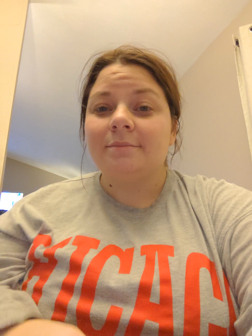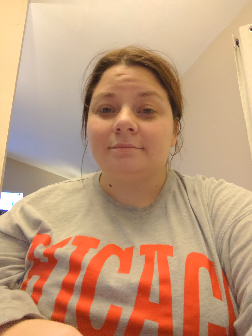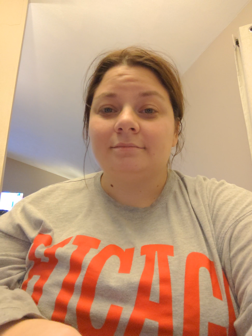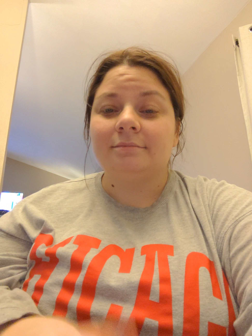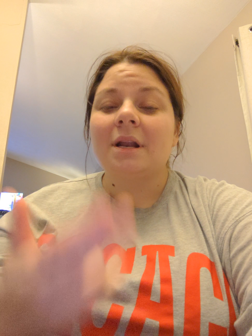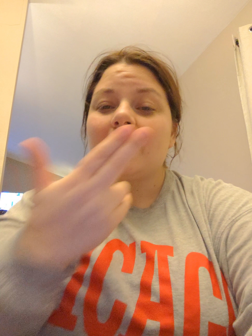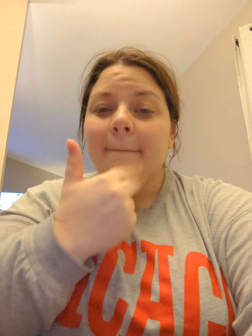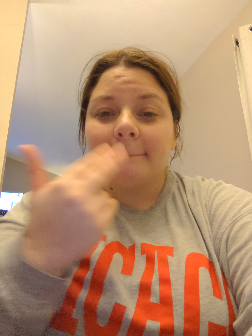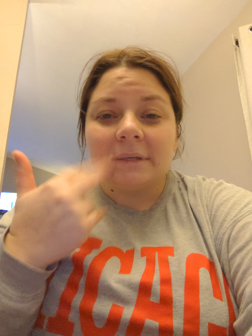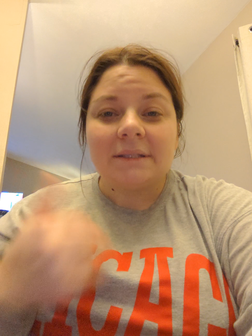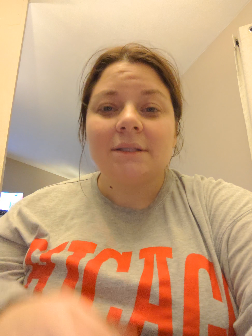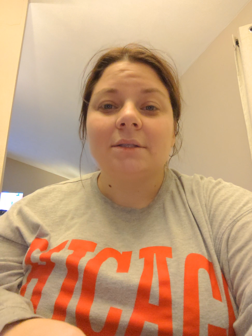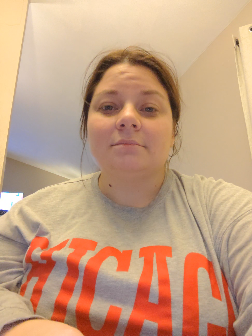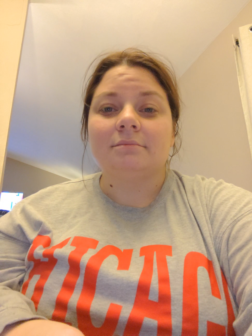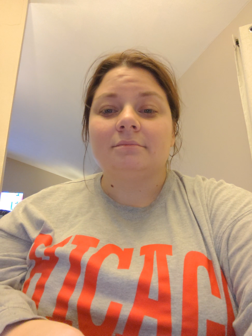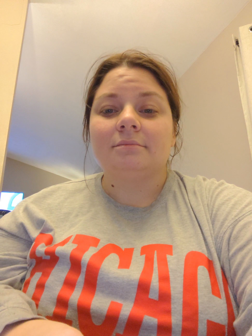napkin